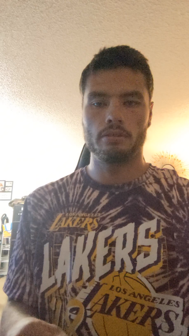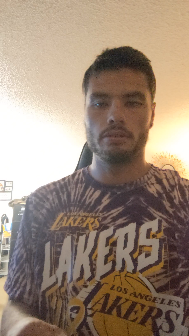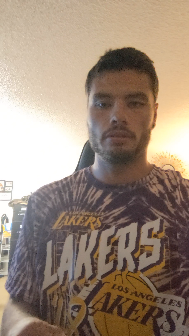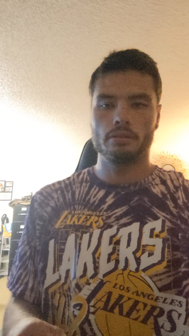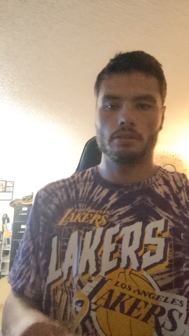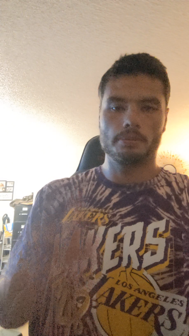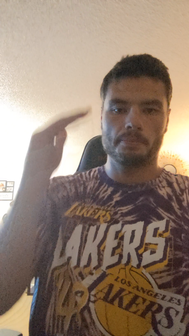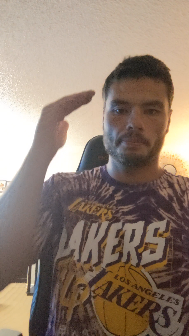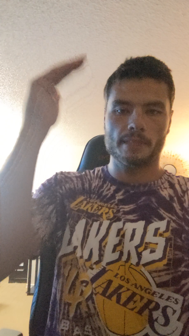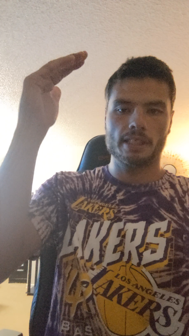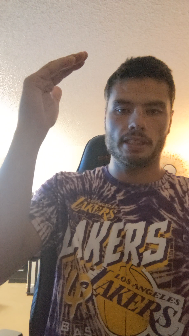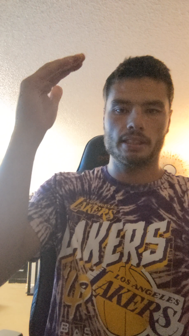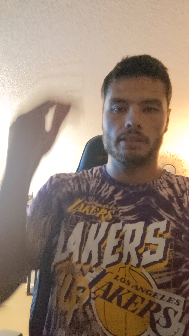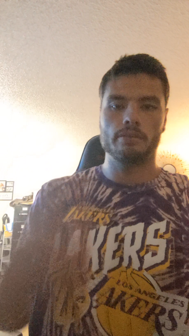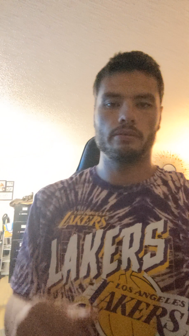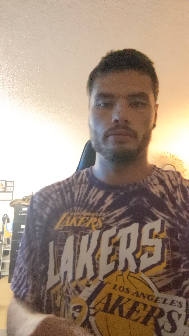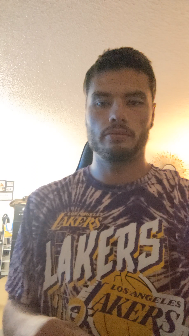big